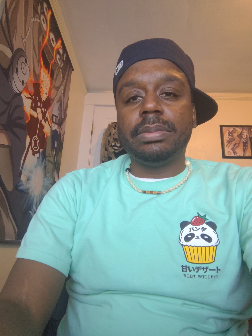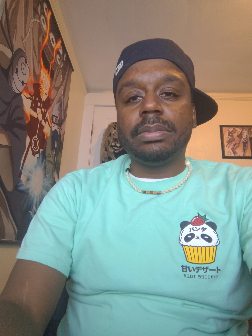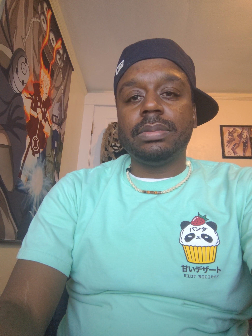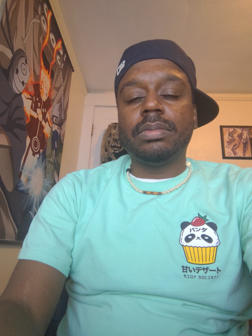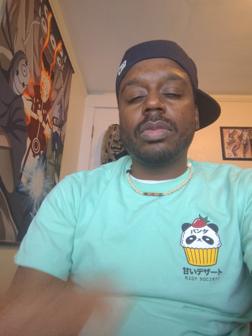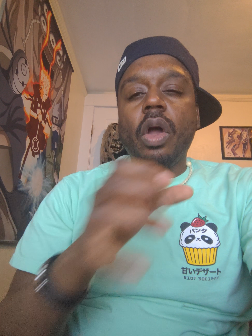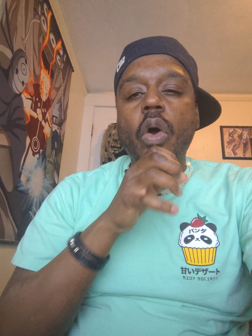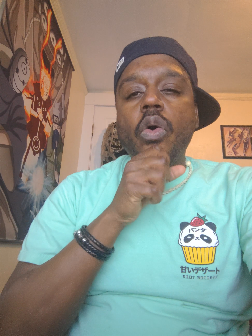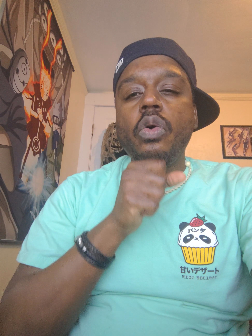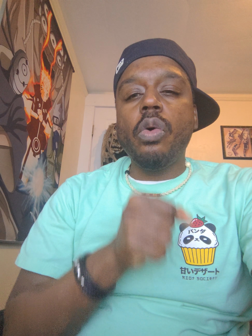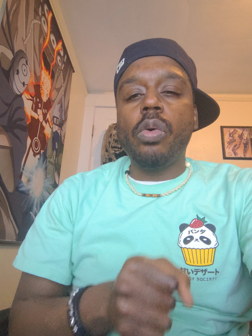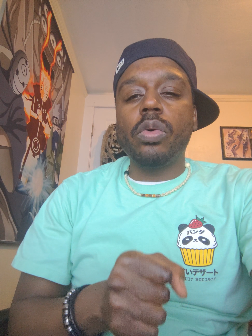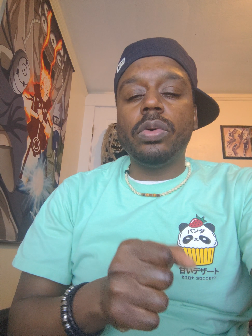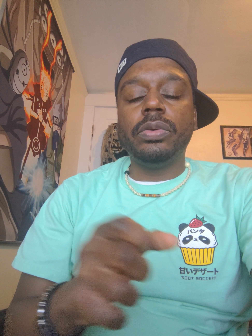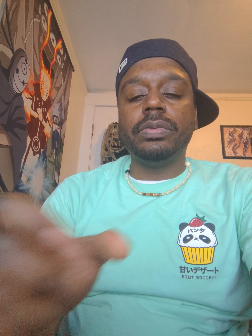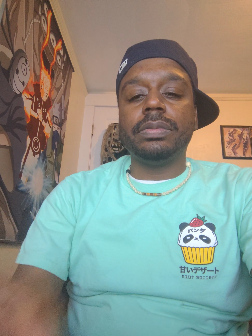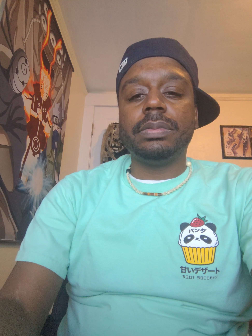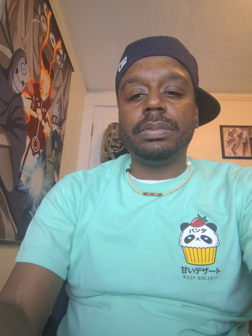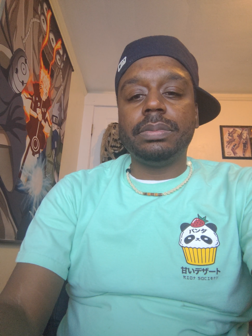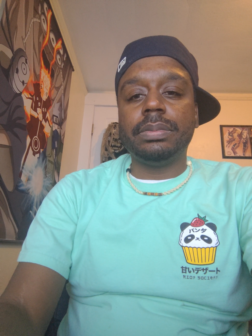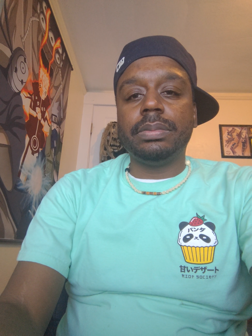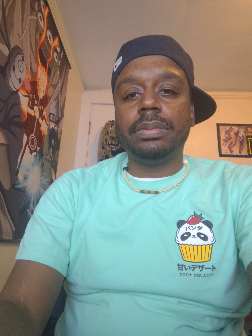old